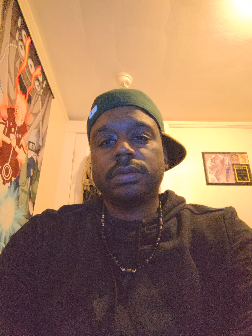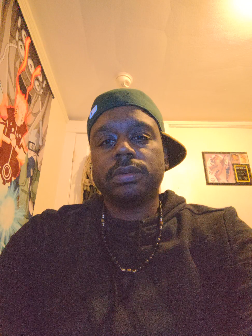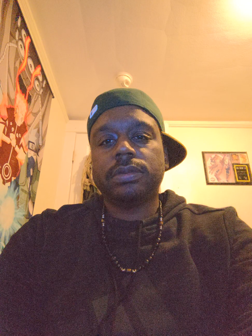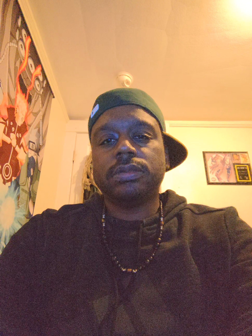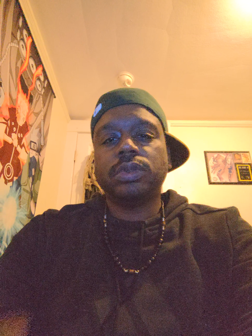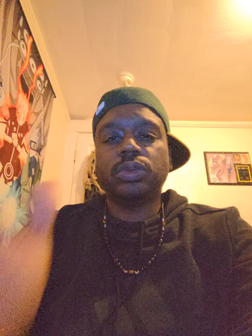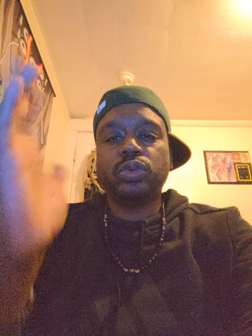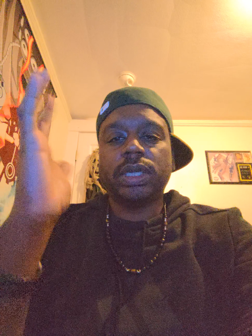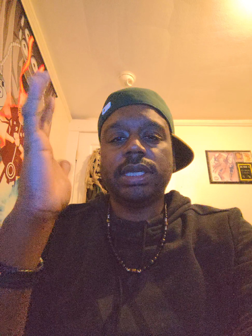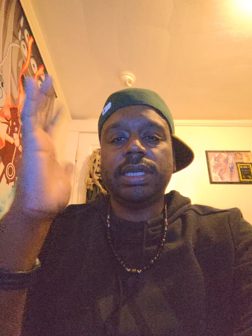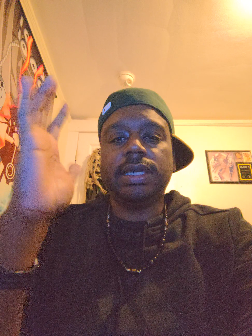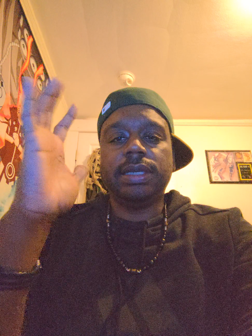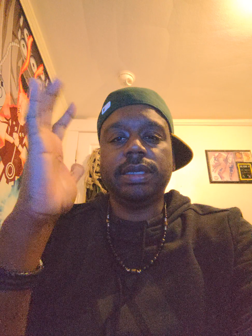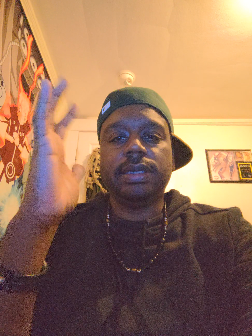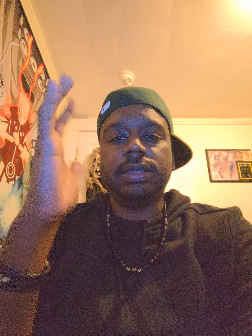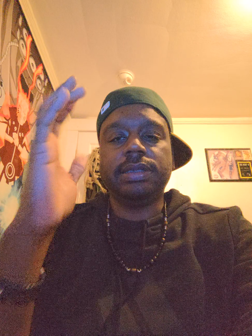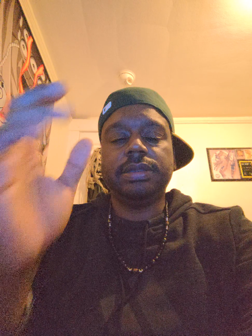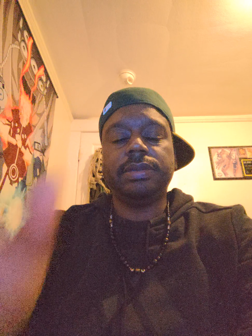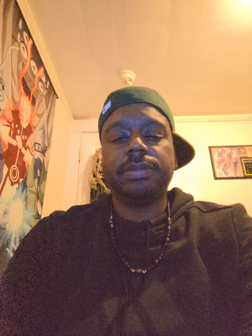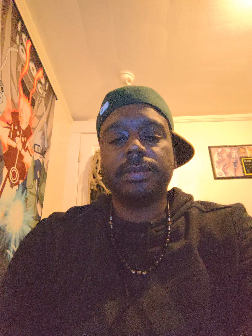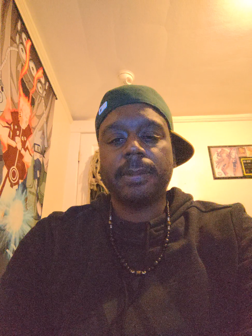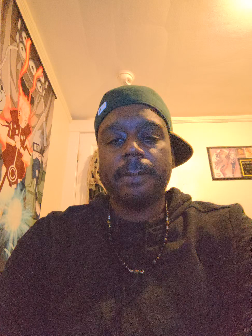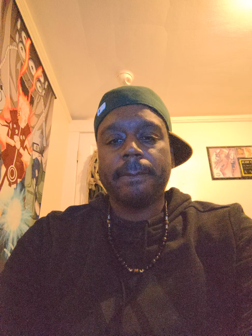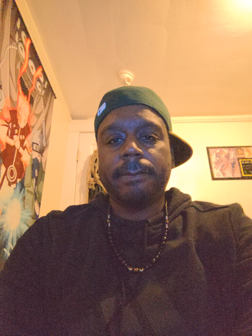tree